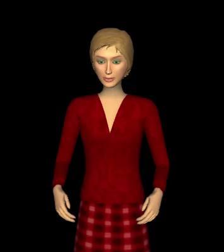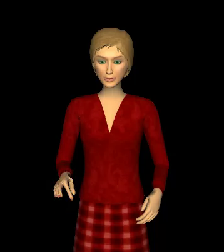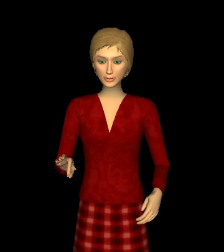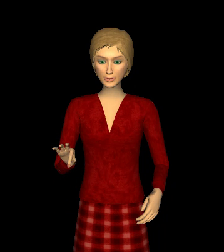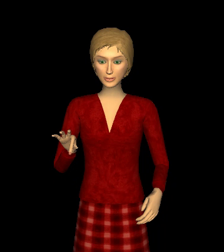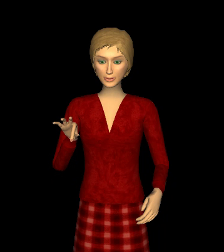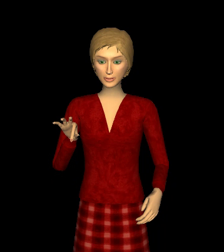أختار